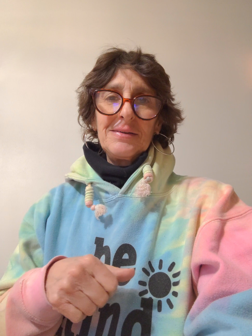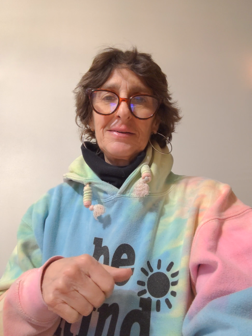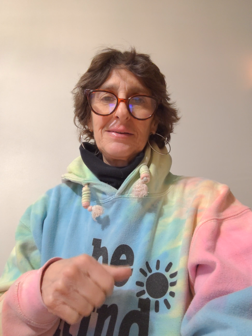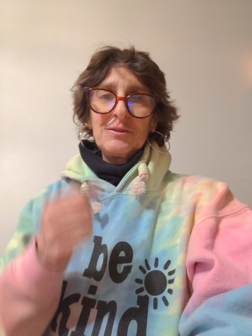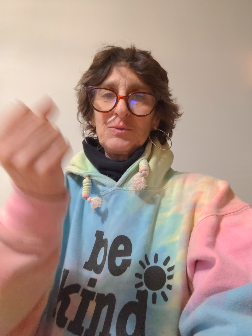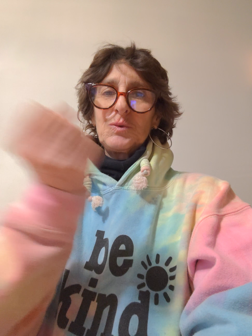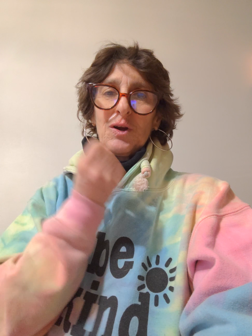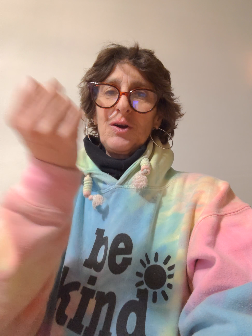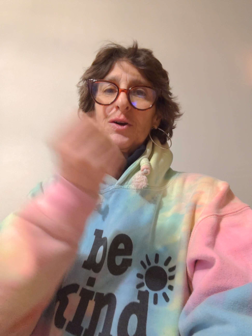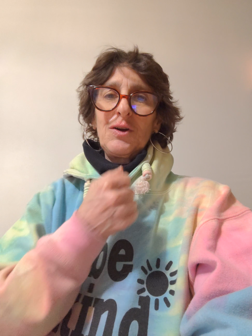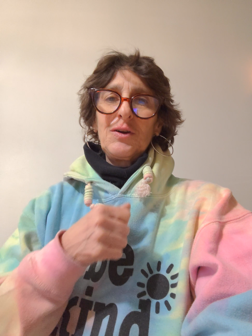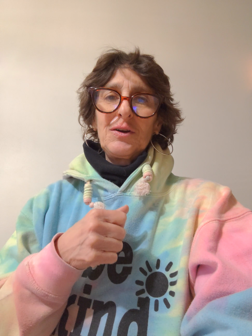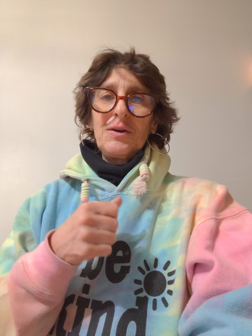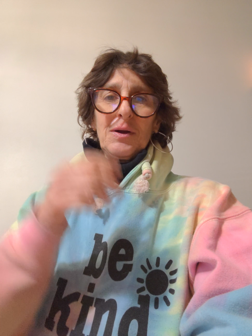drawer